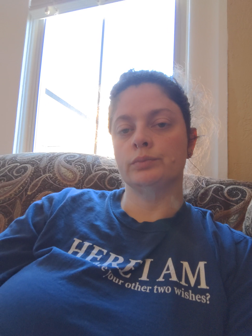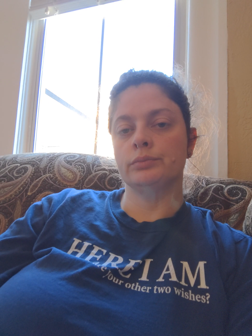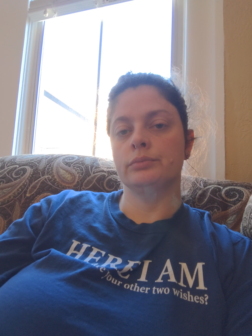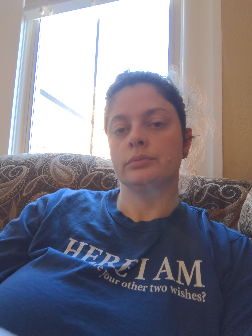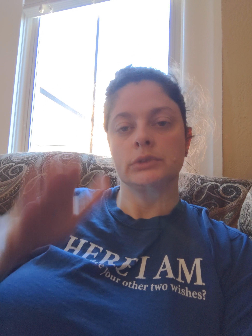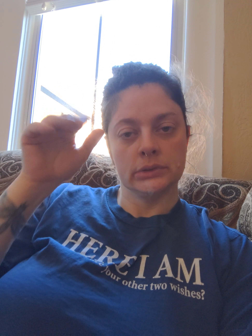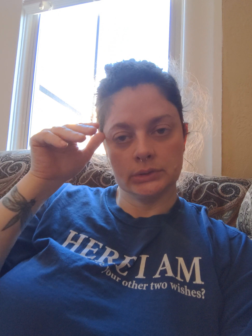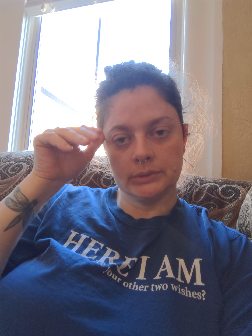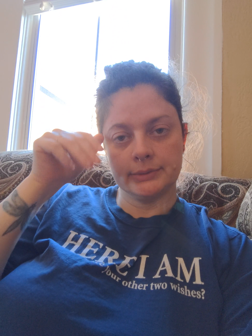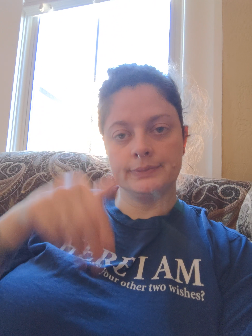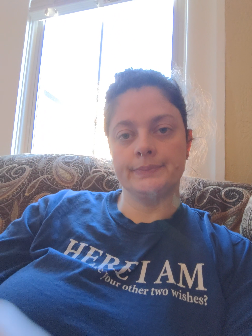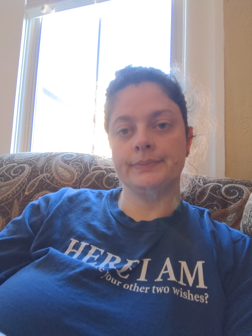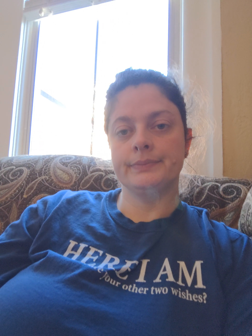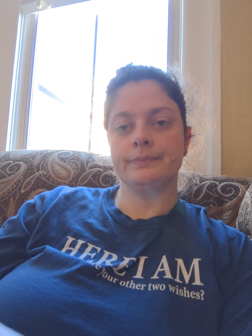donkey